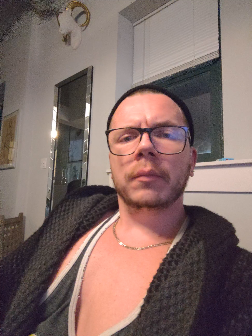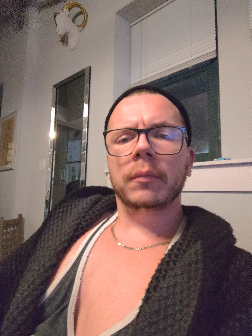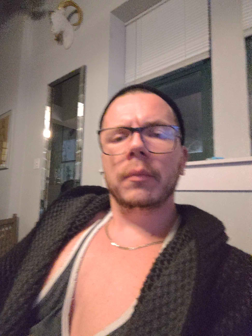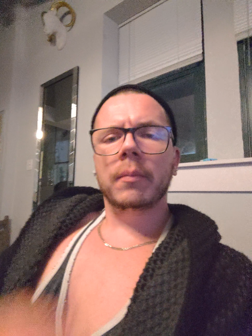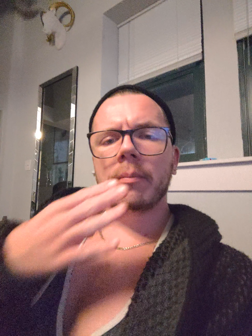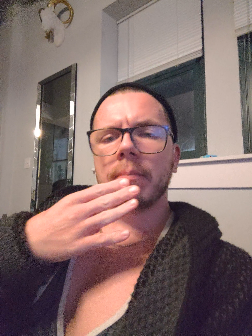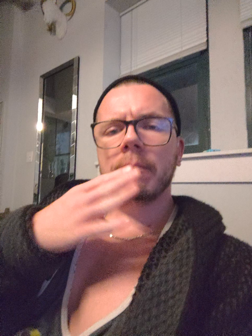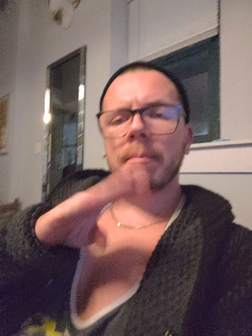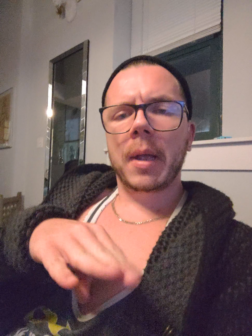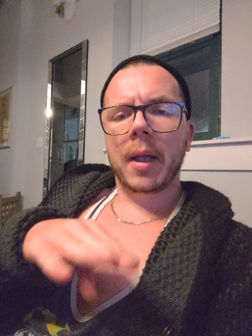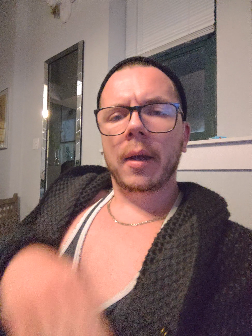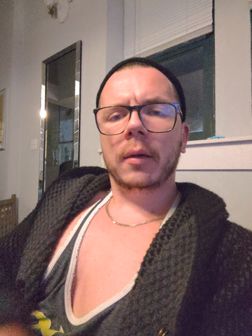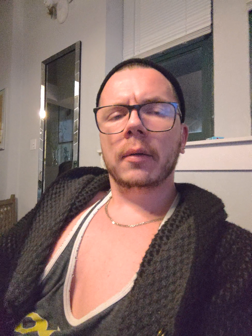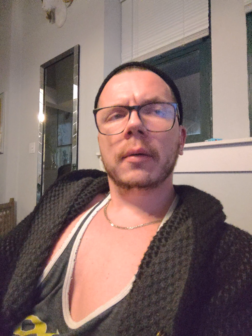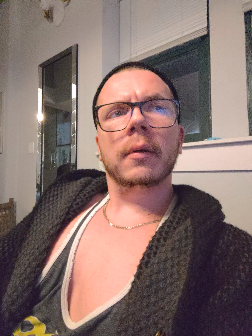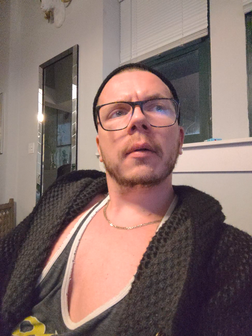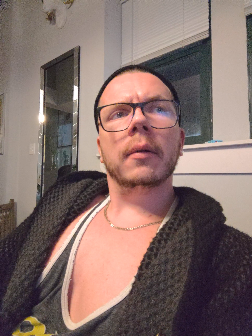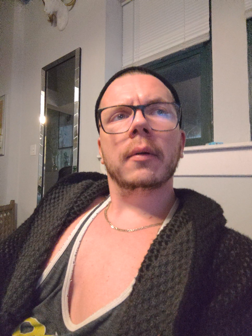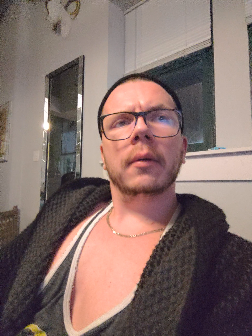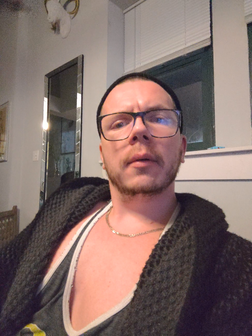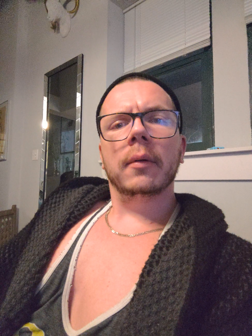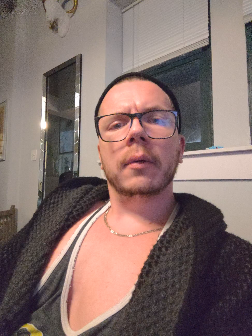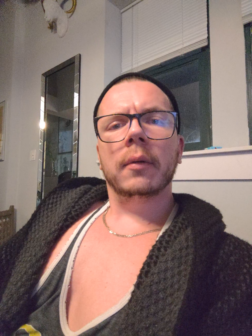bad